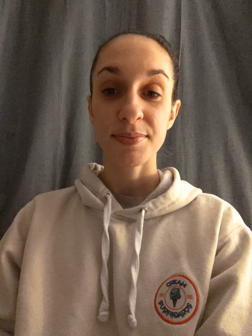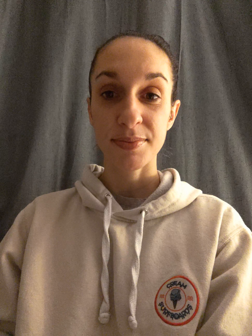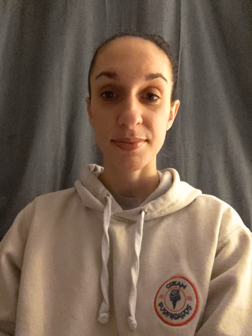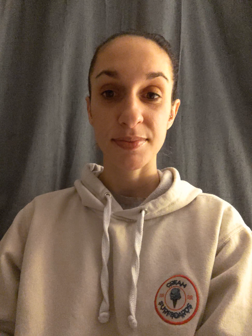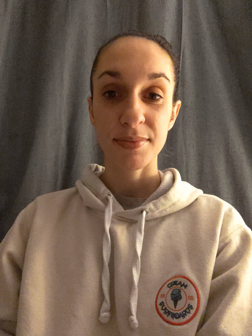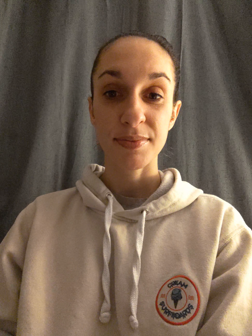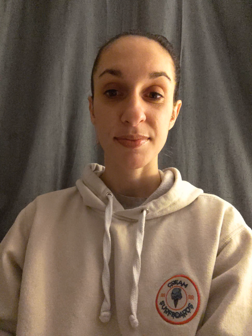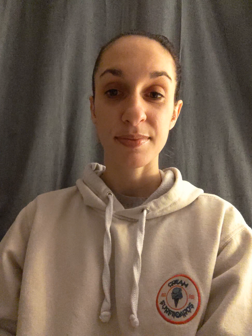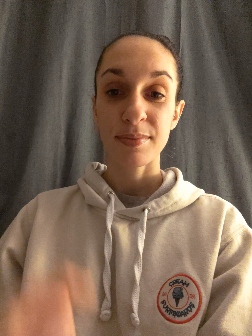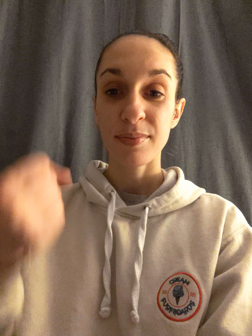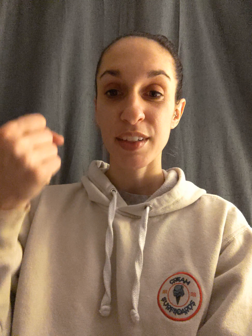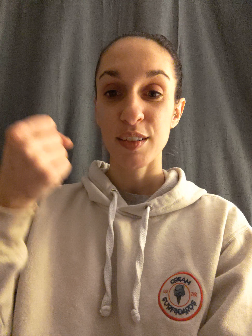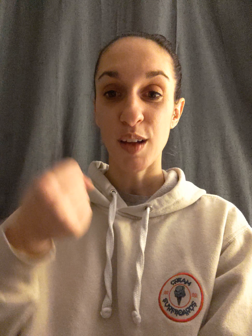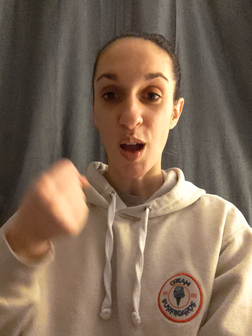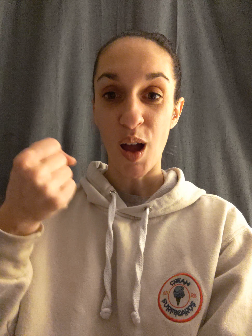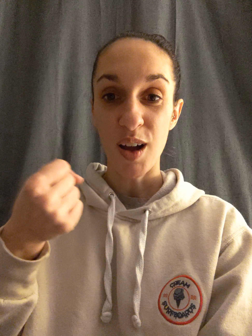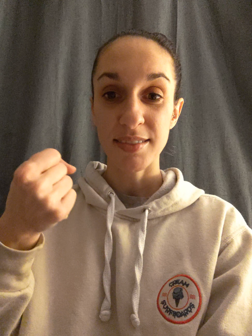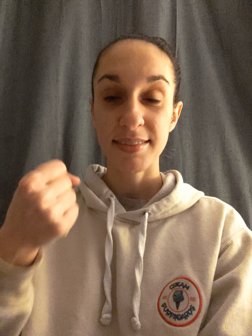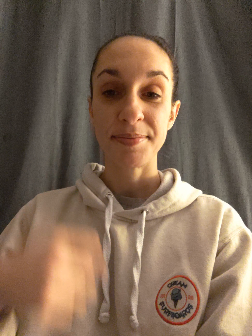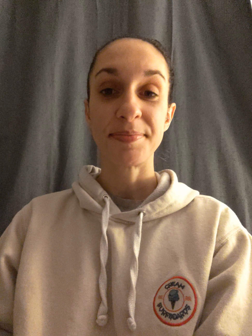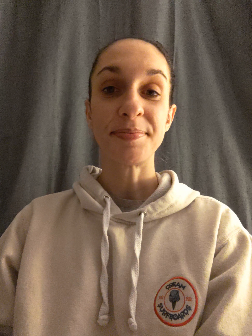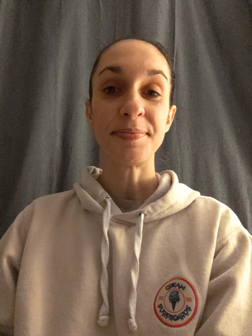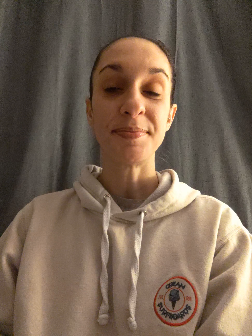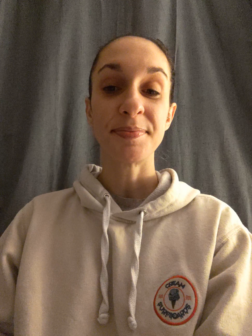car